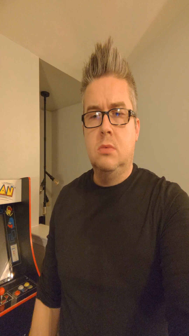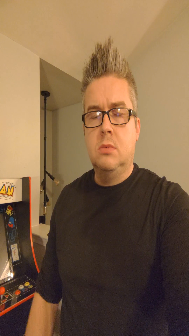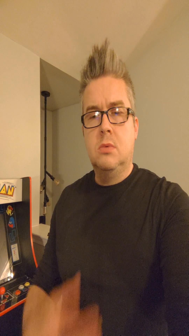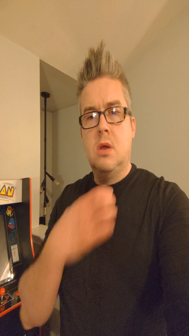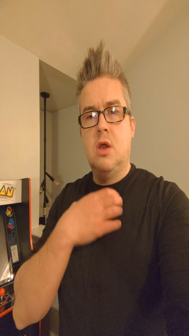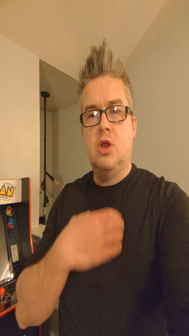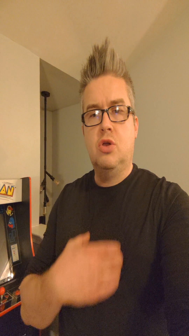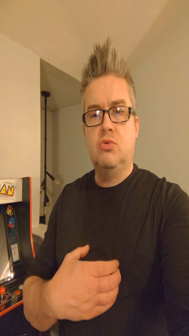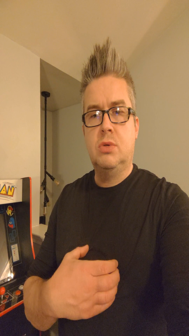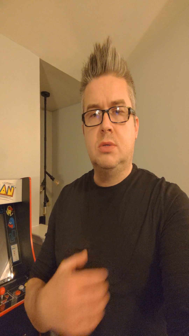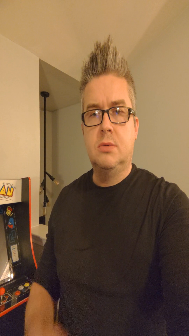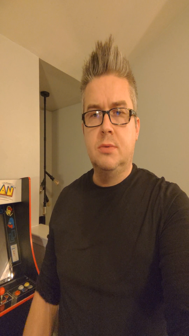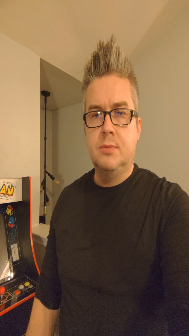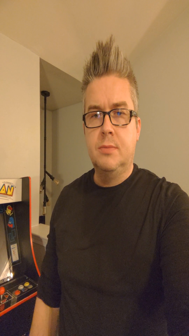hungry